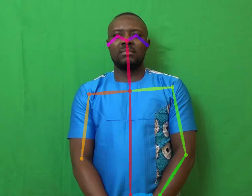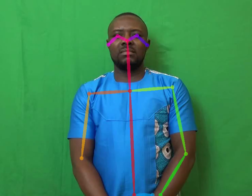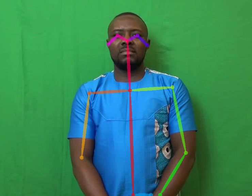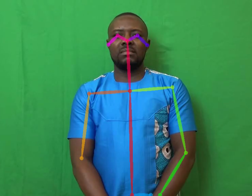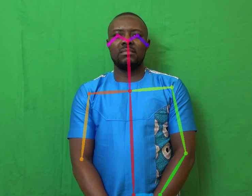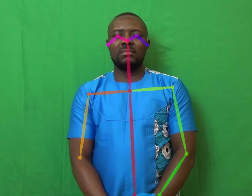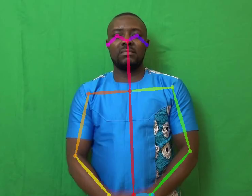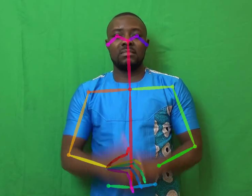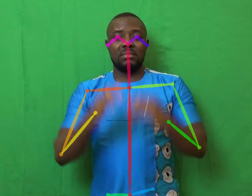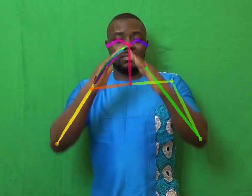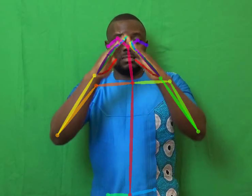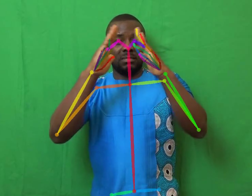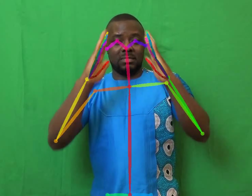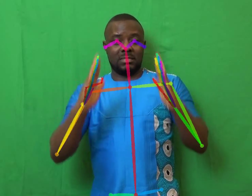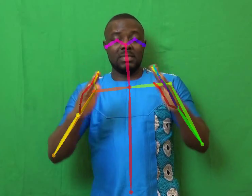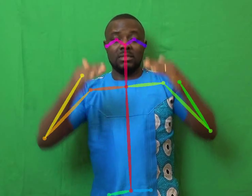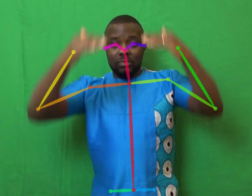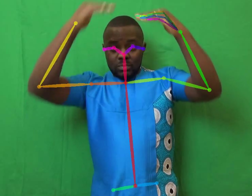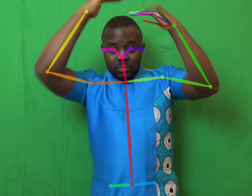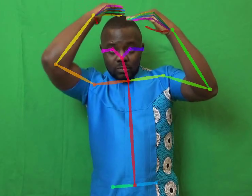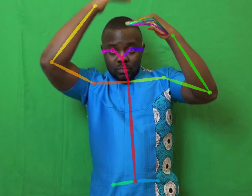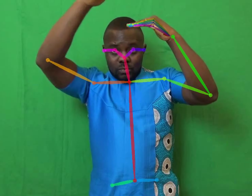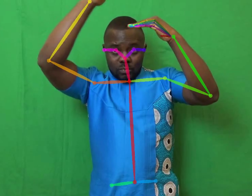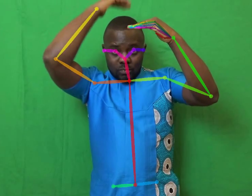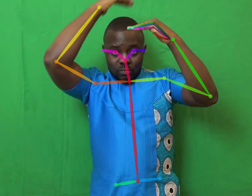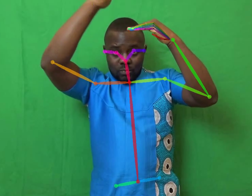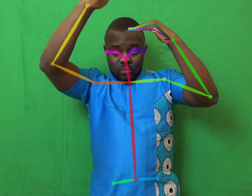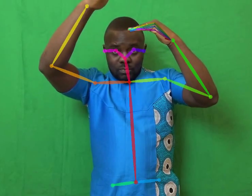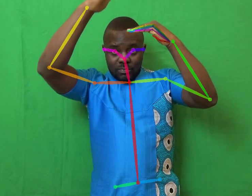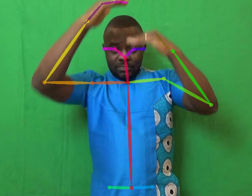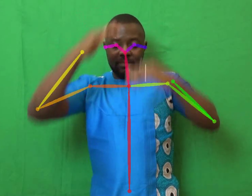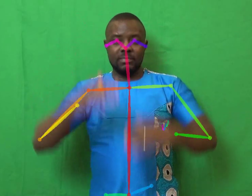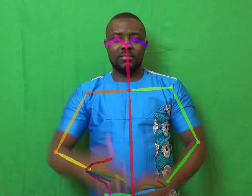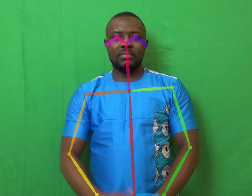roof